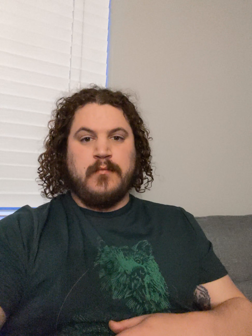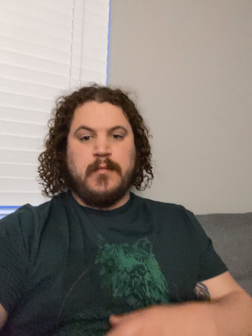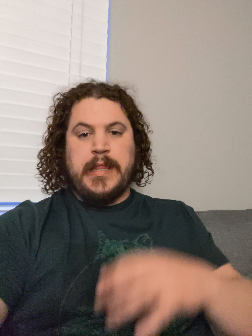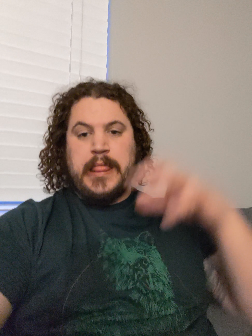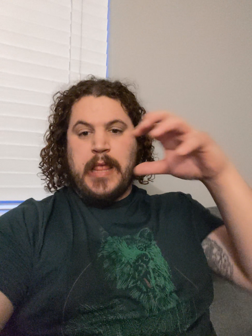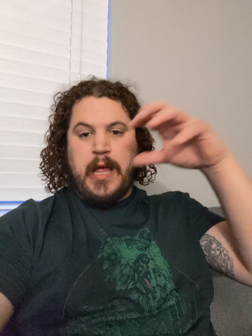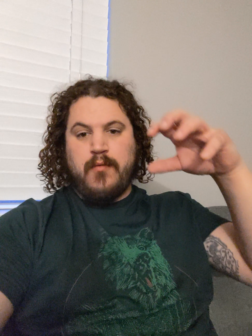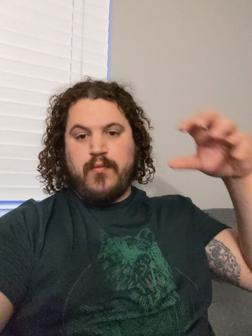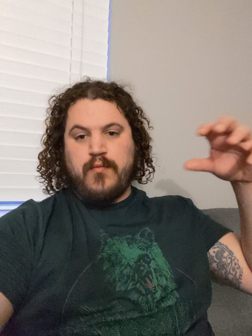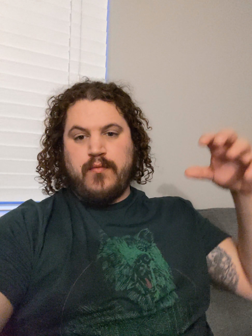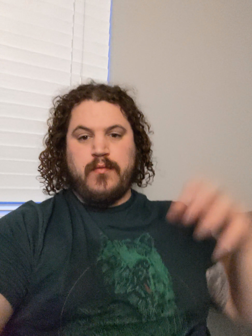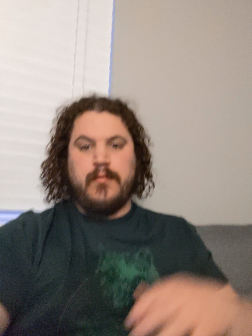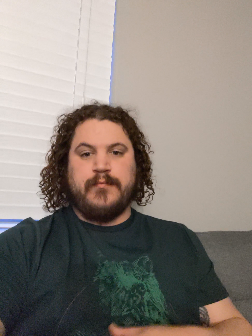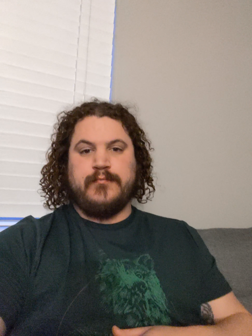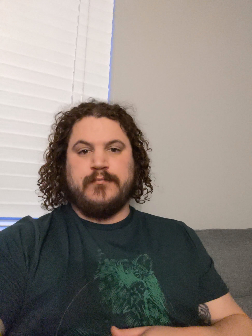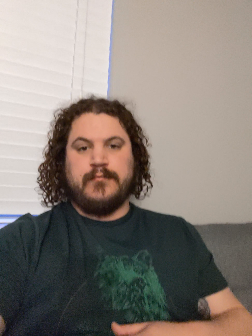cloud